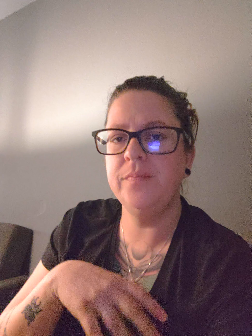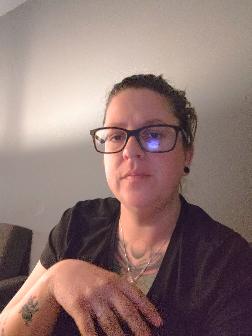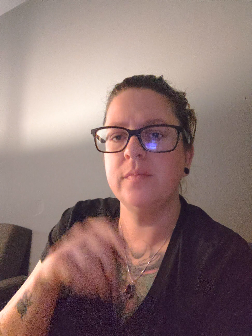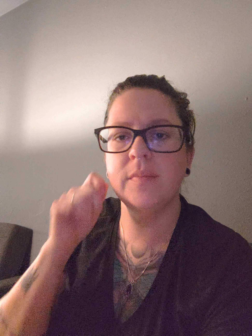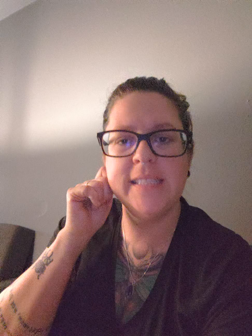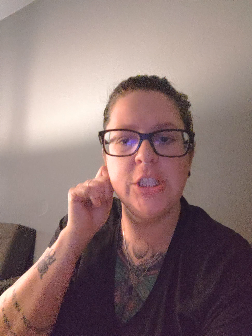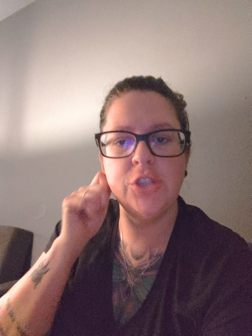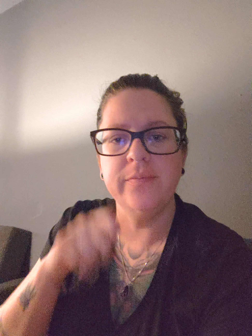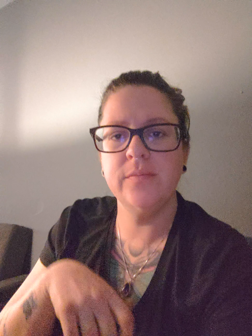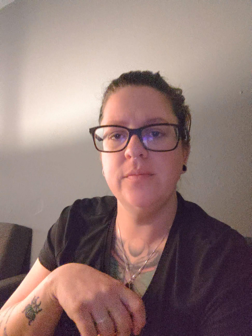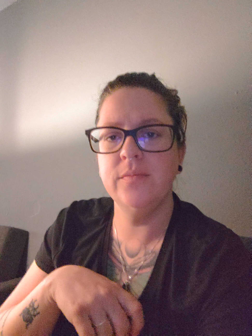ear